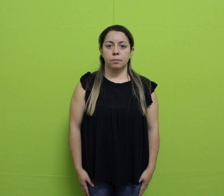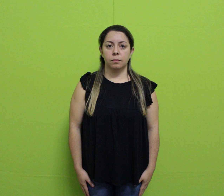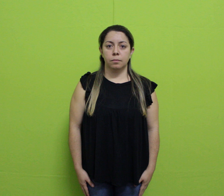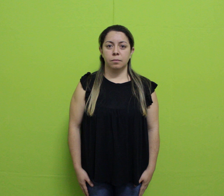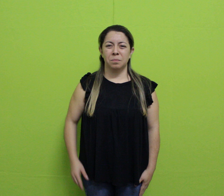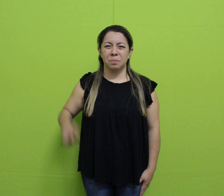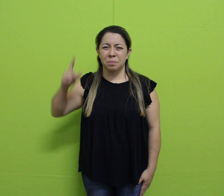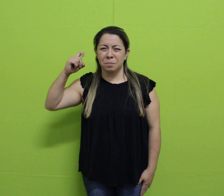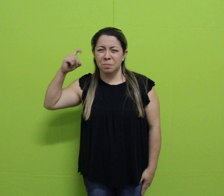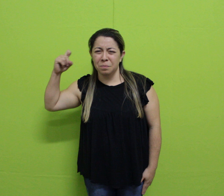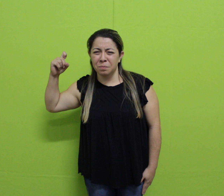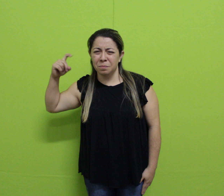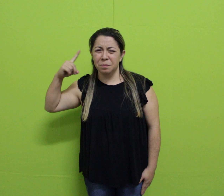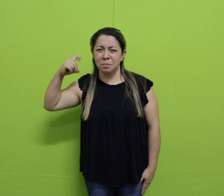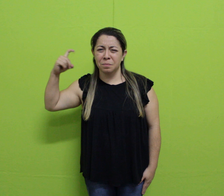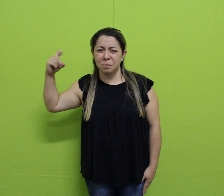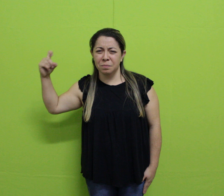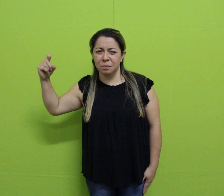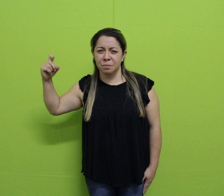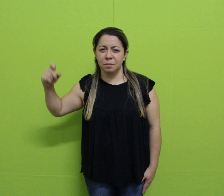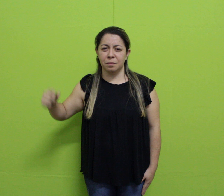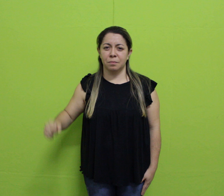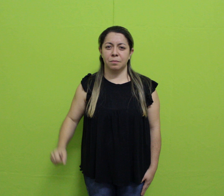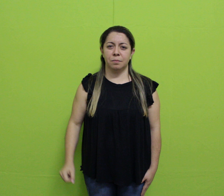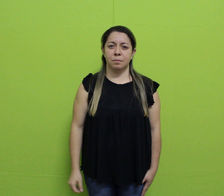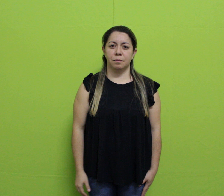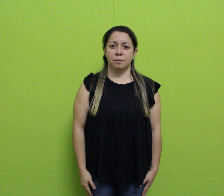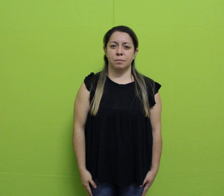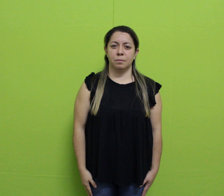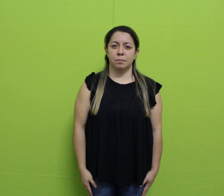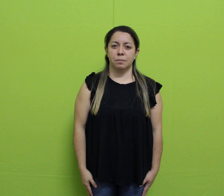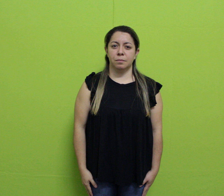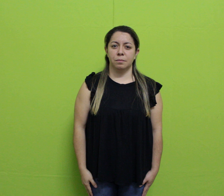barulho